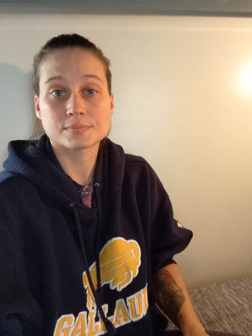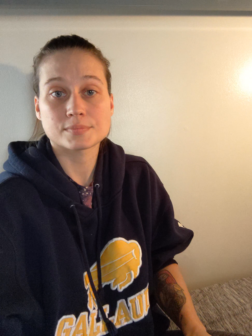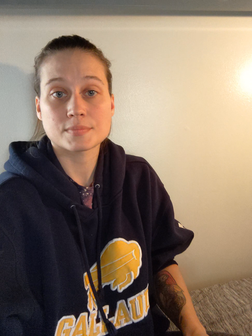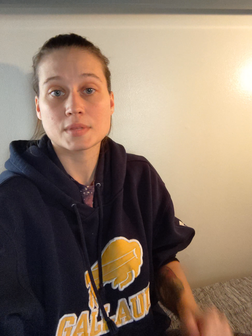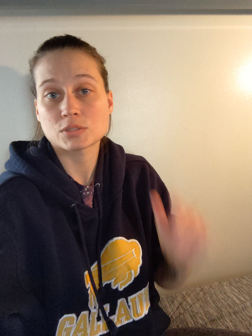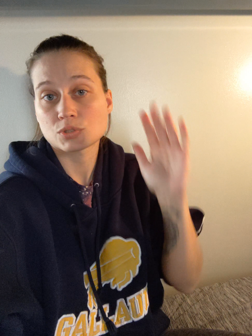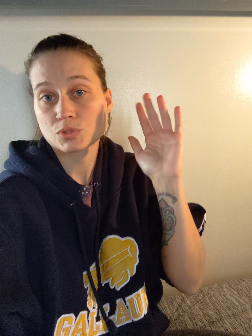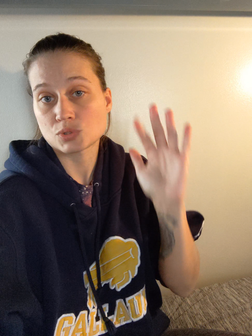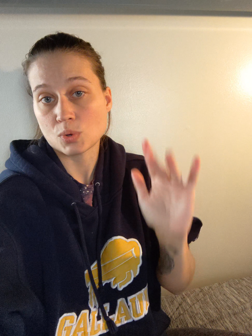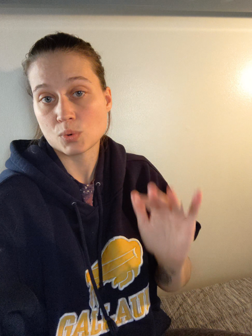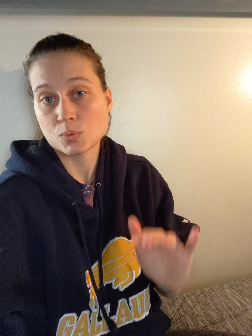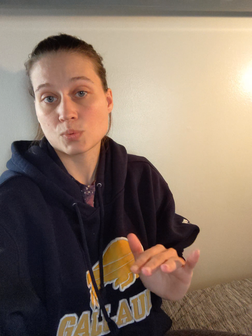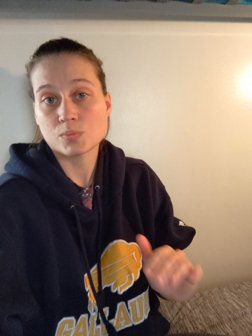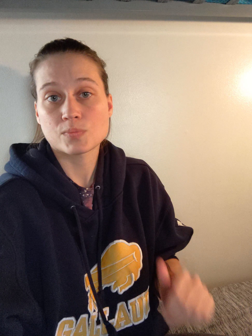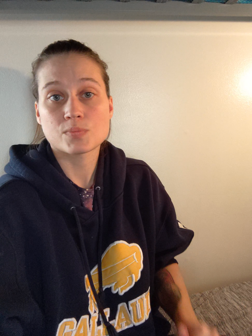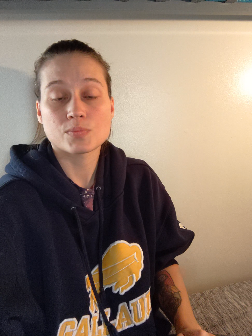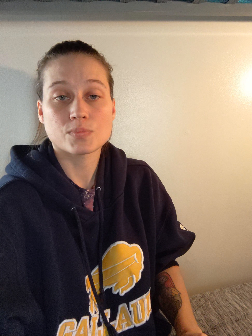snow